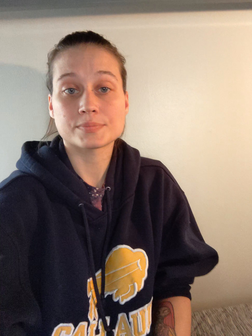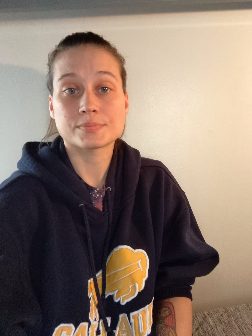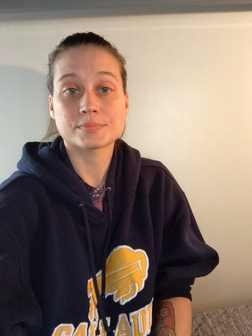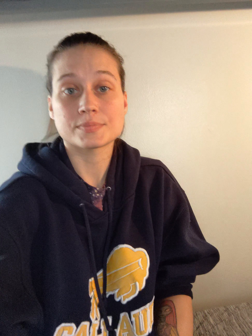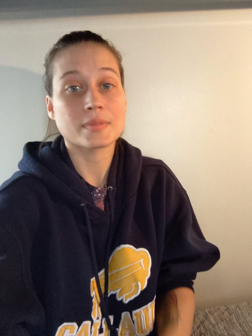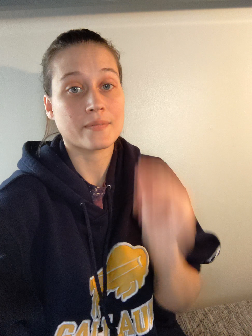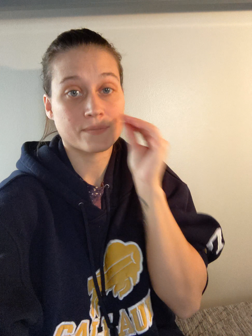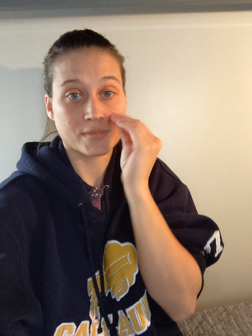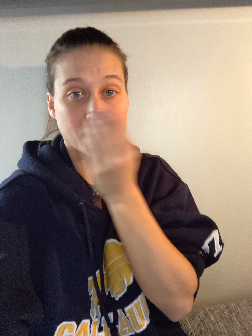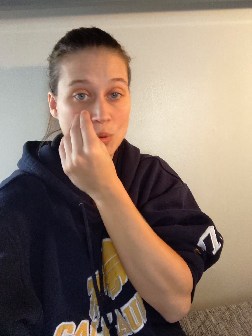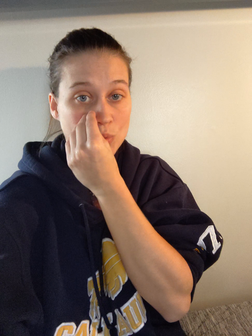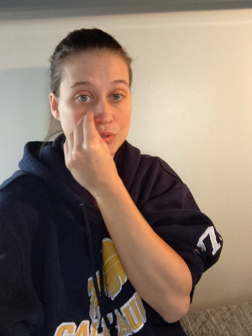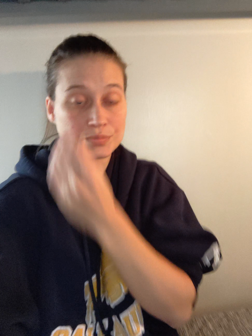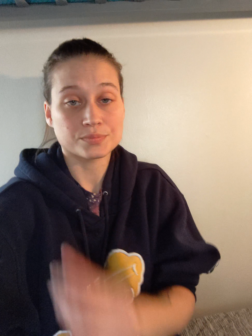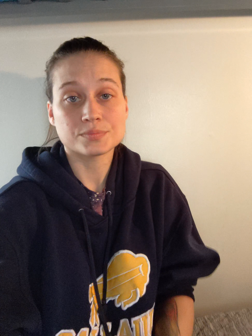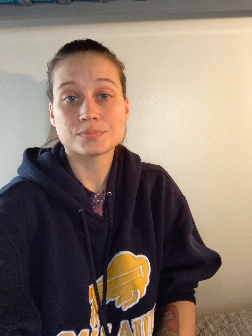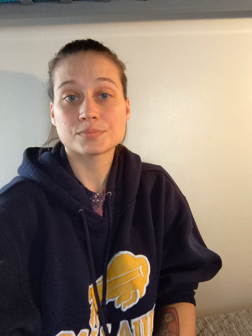flower